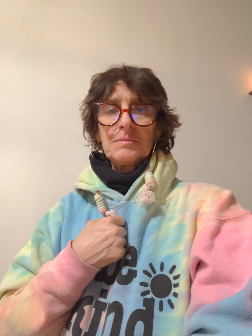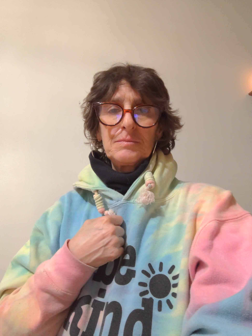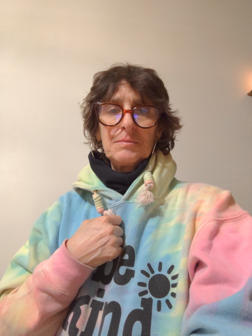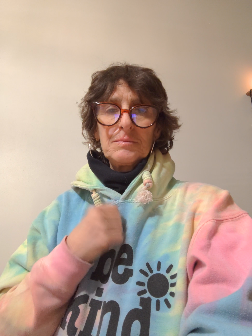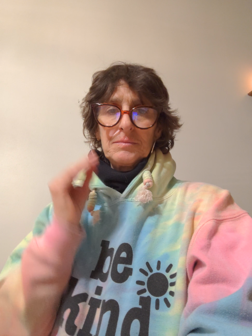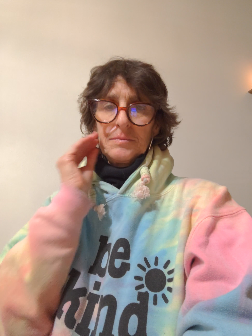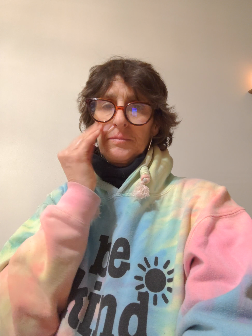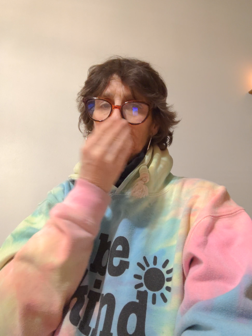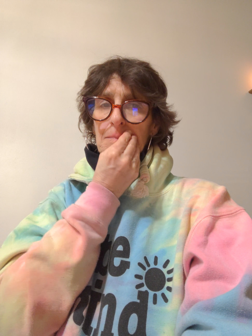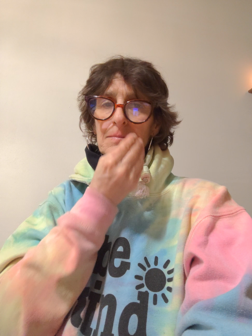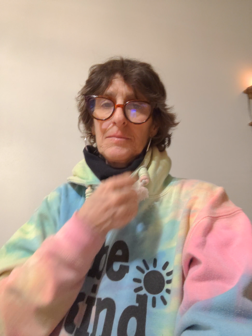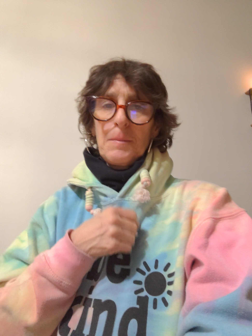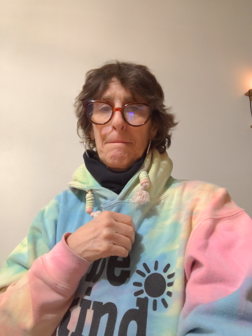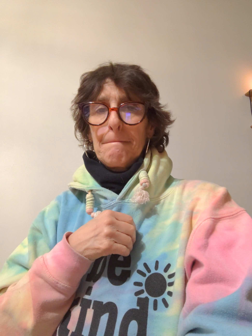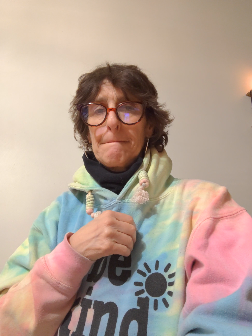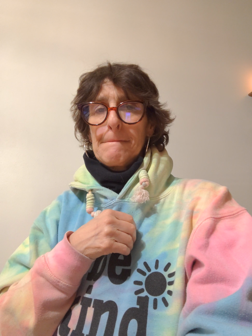flower